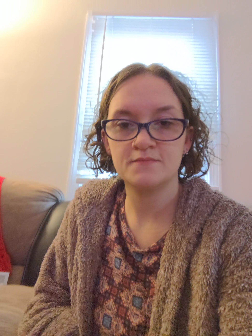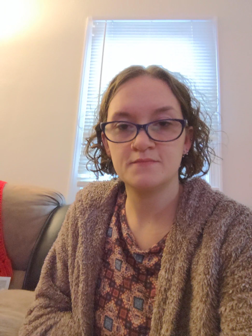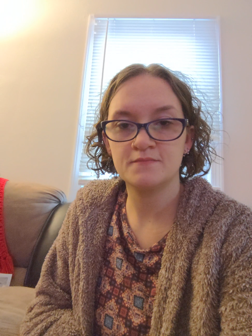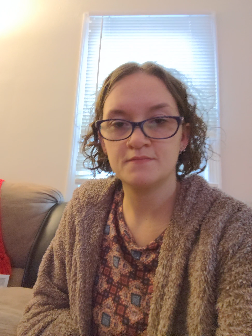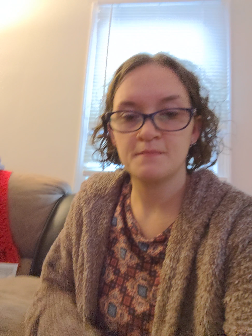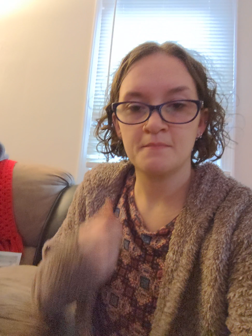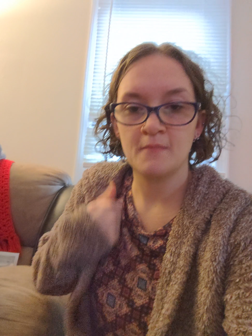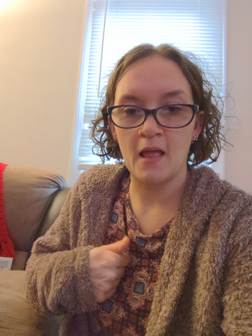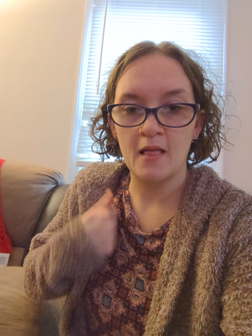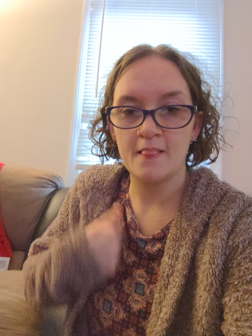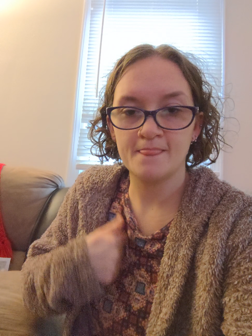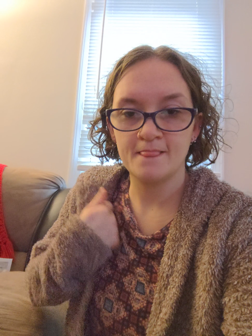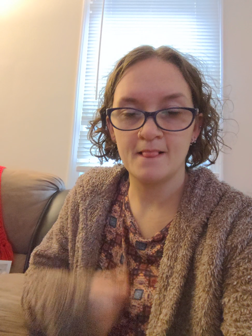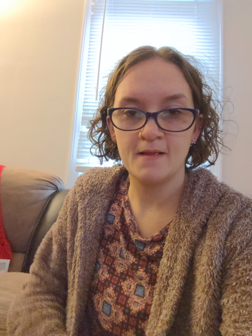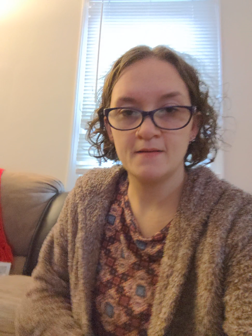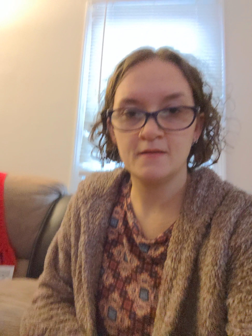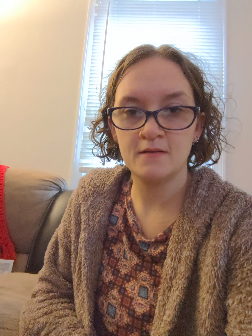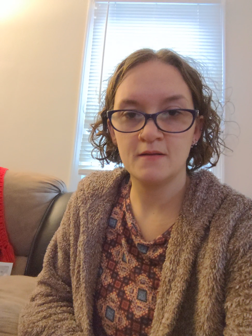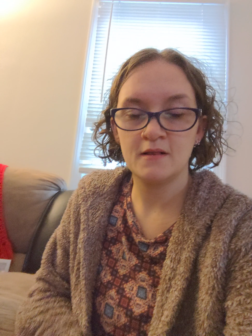bath